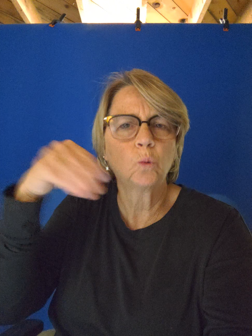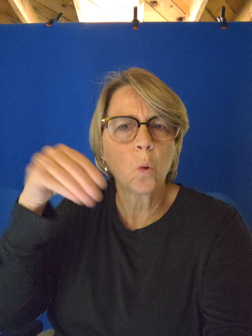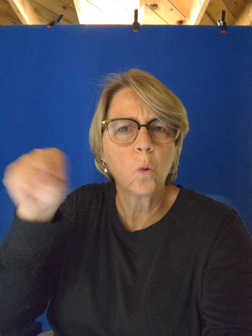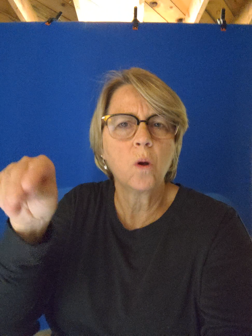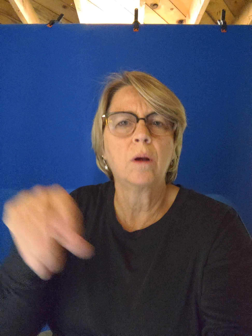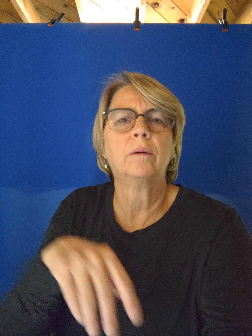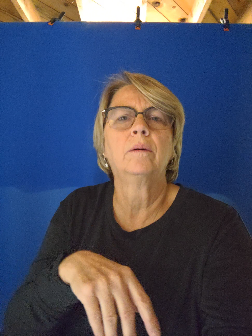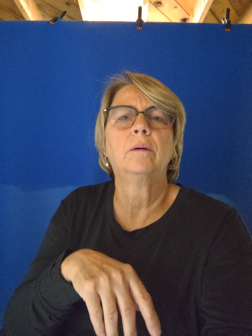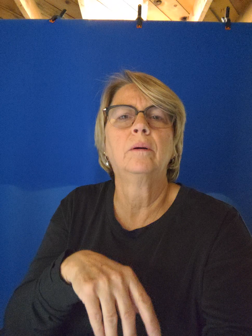store